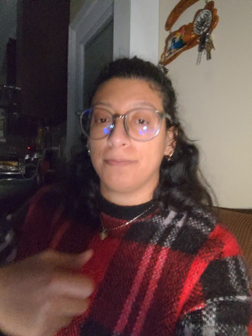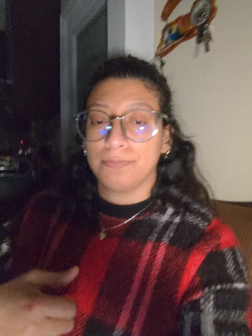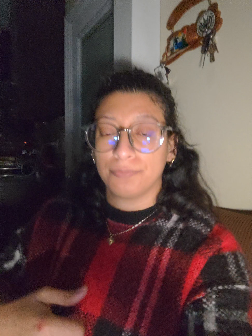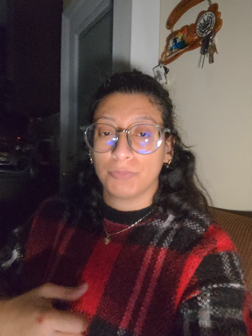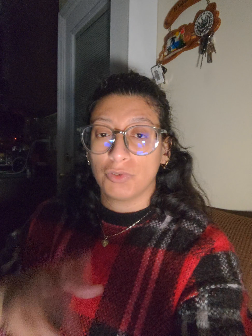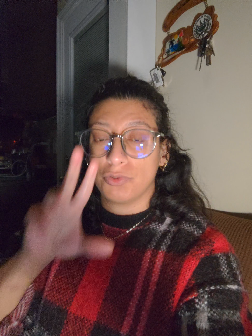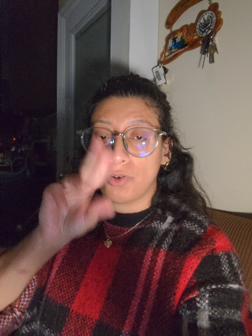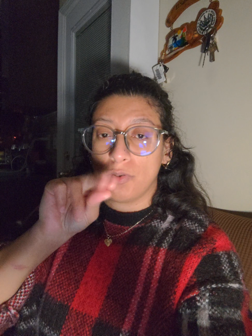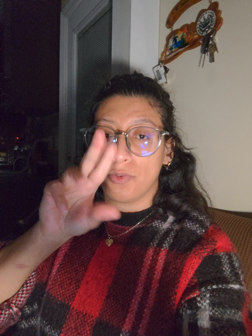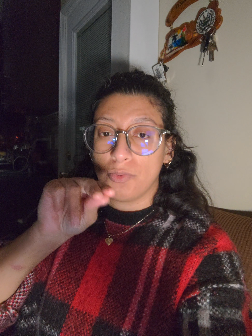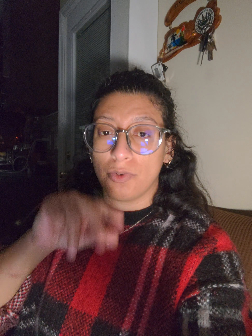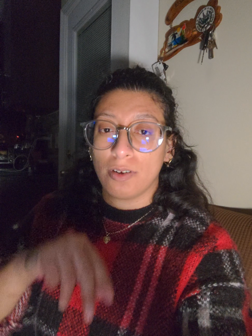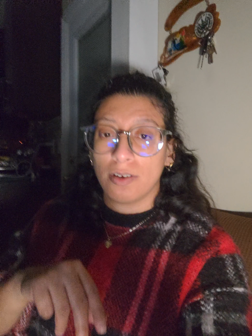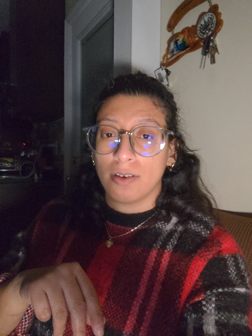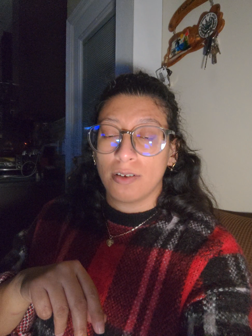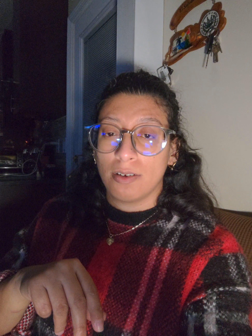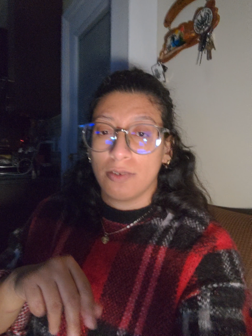no